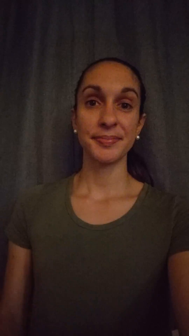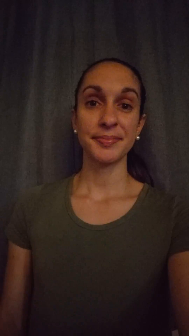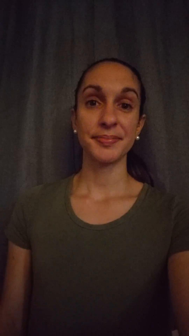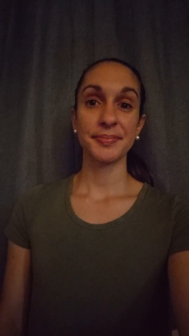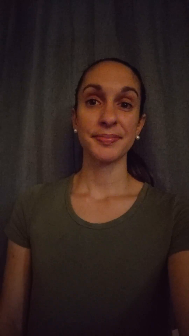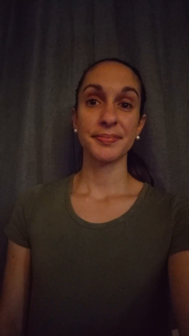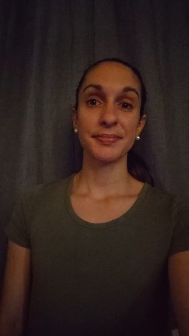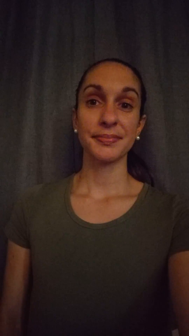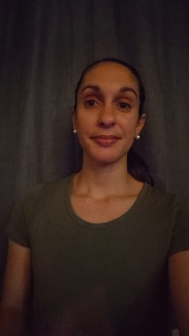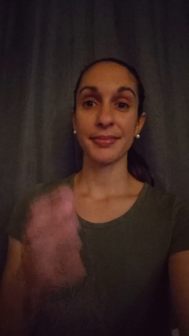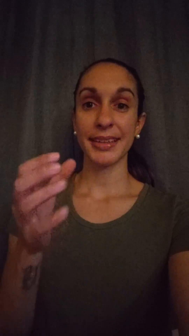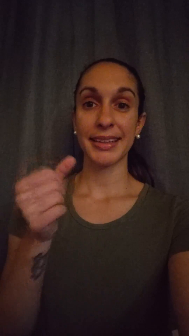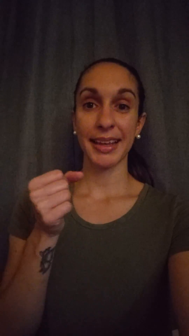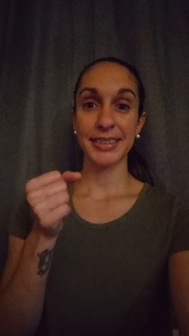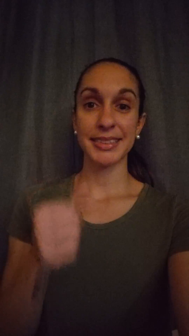get